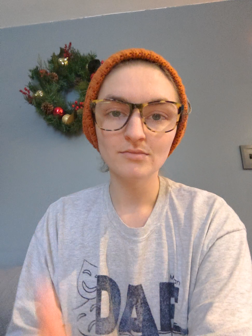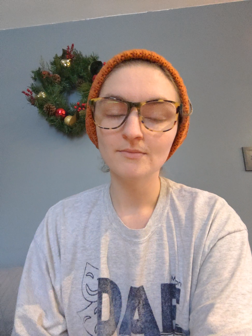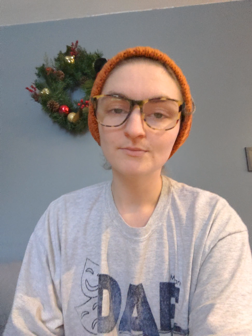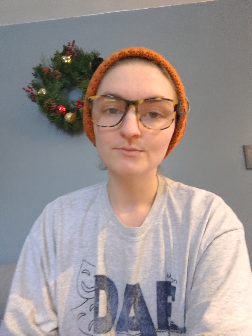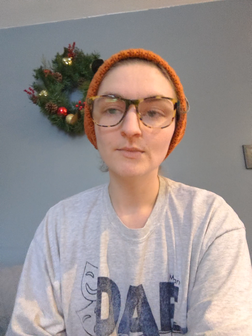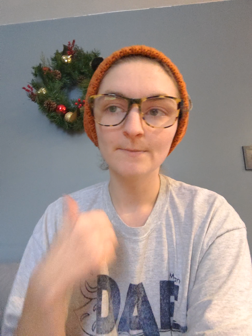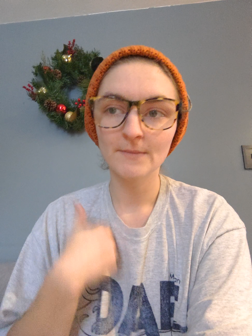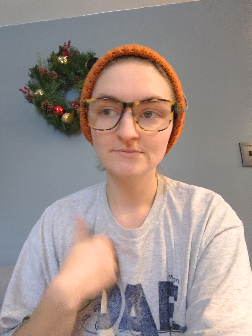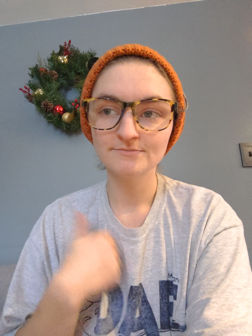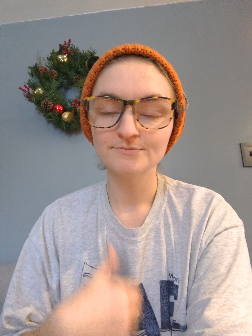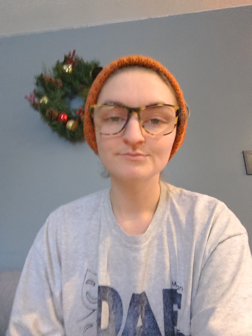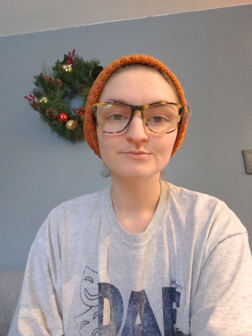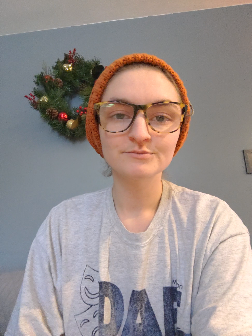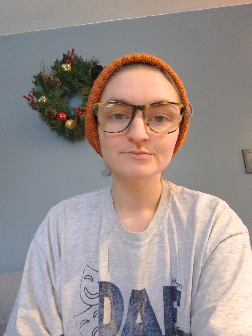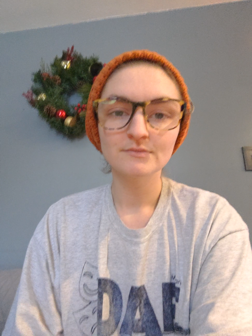bath